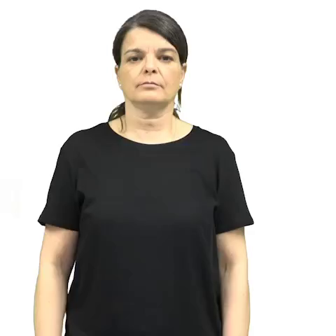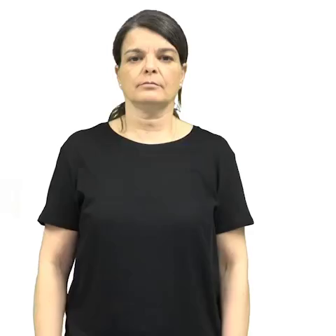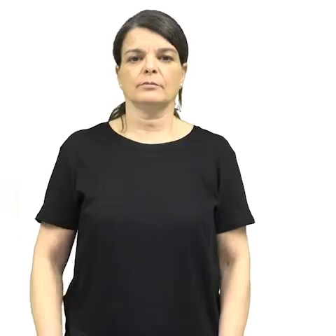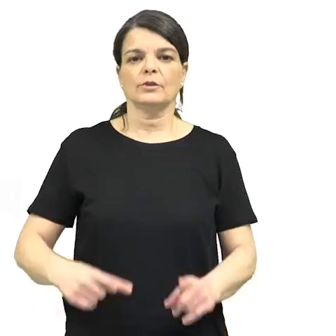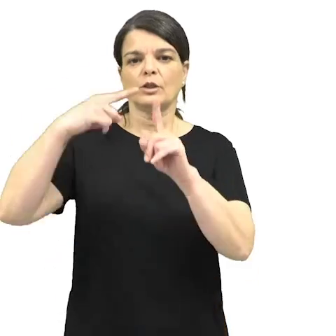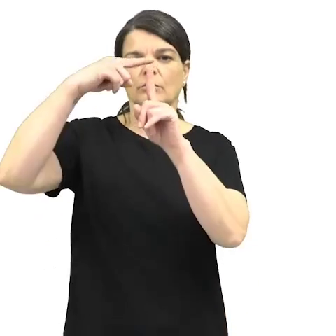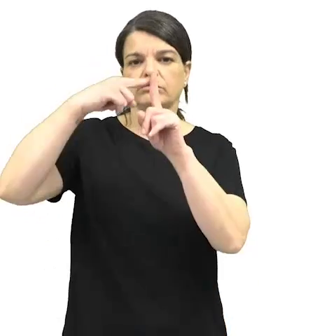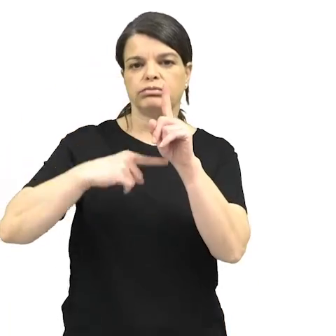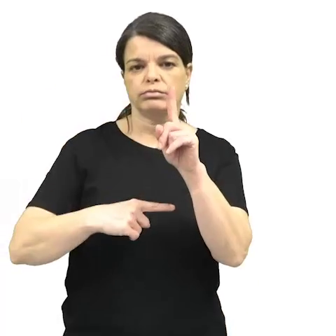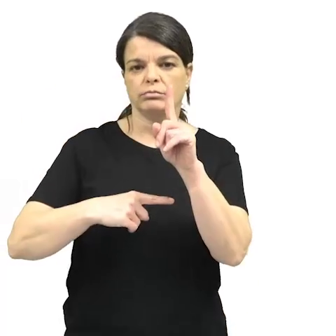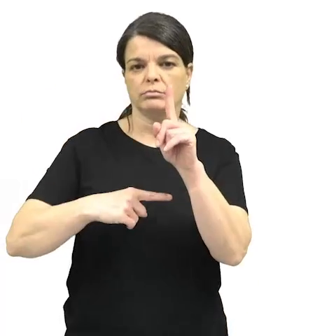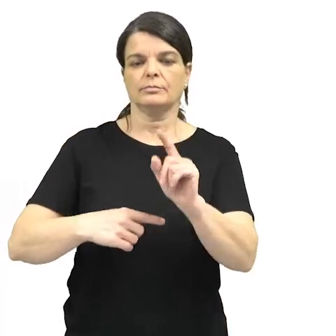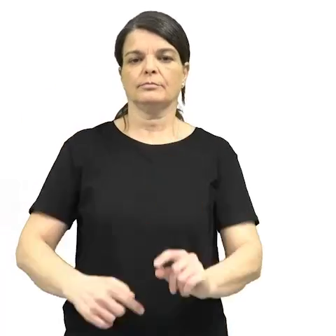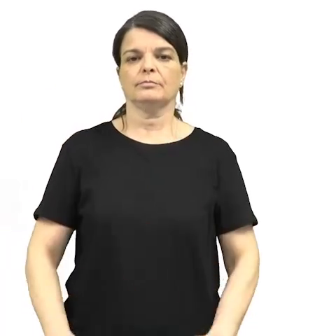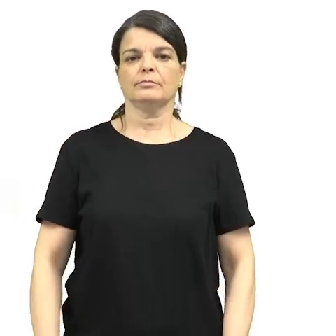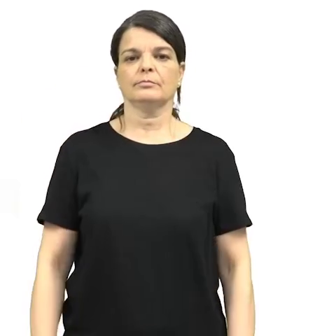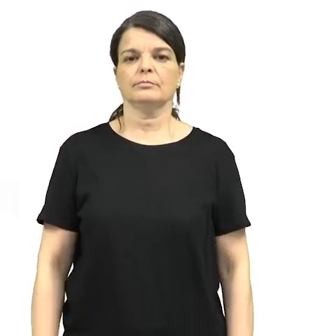nivel bajar